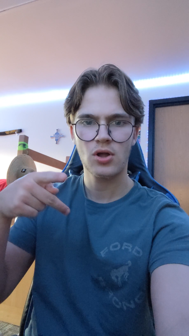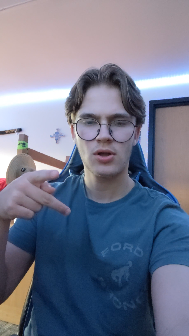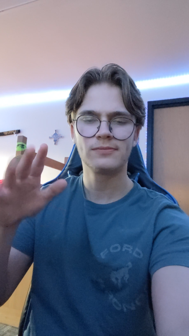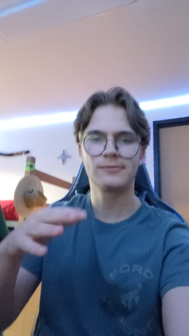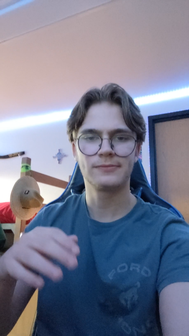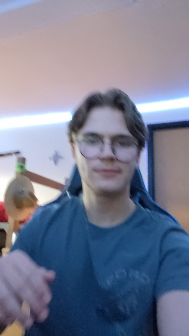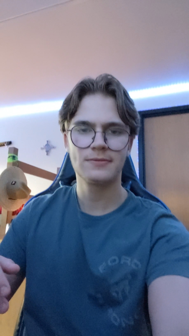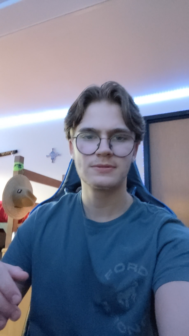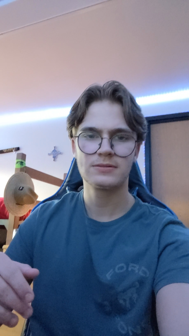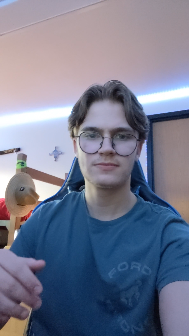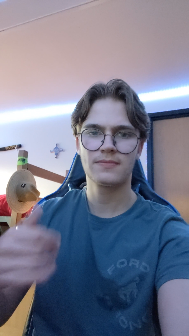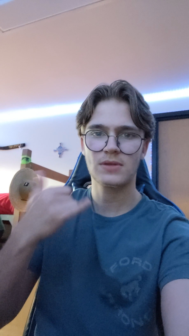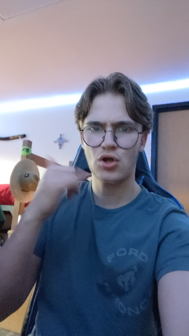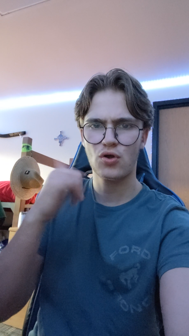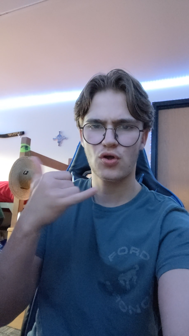party